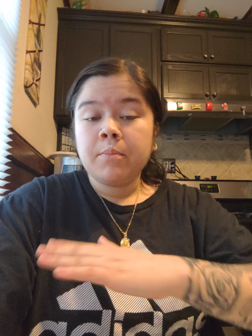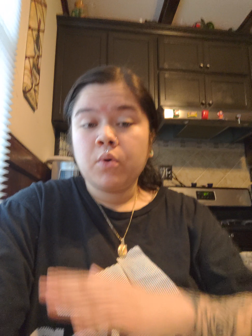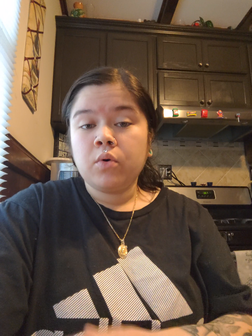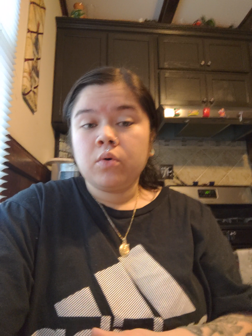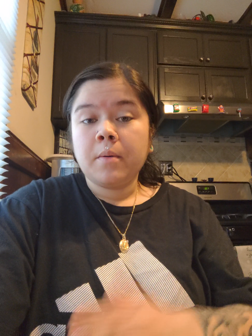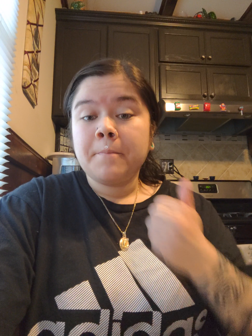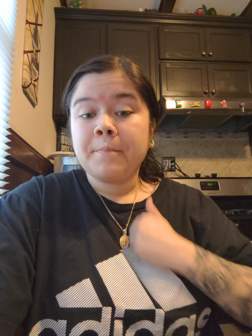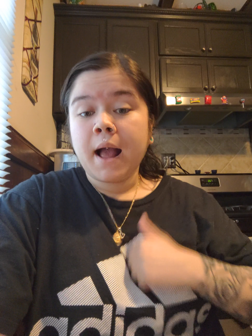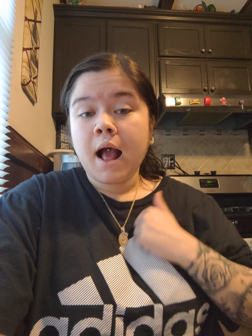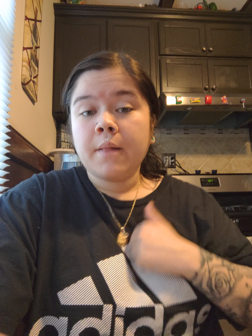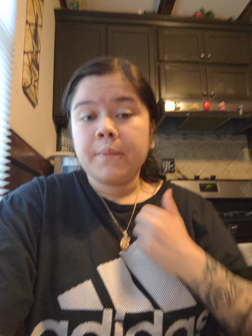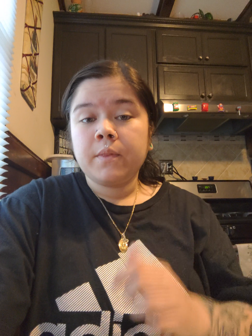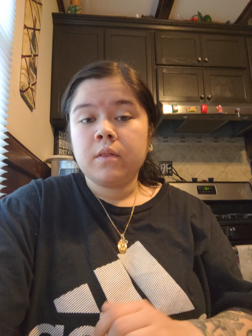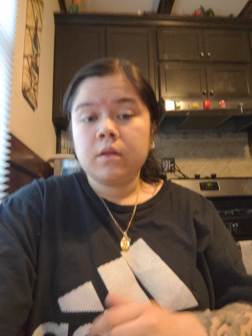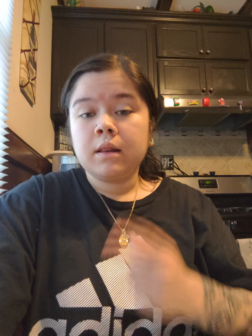bath